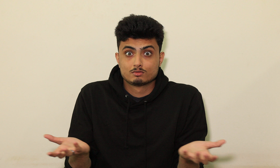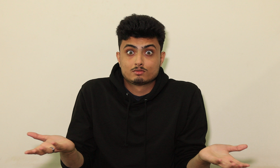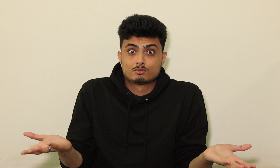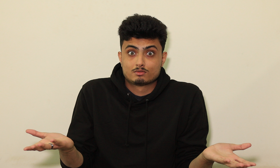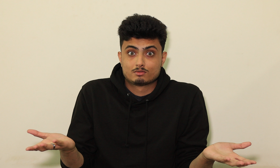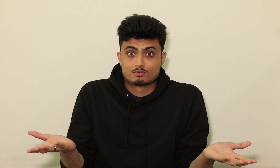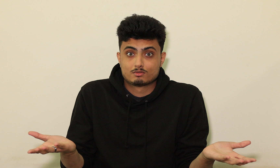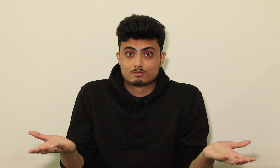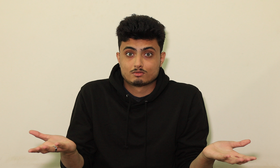surprise